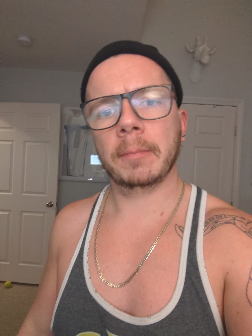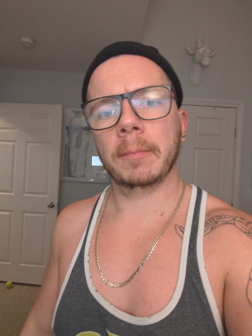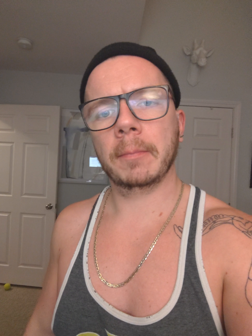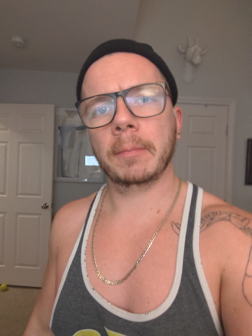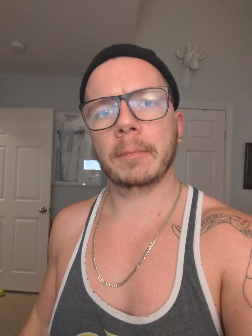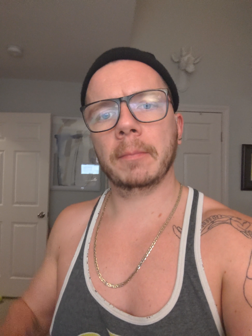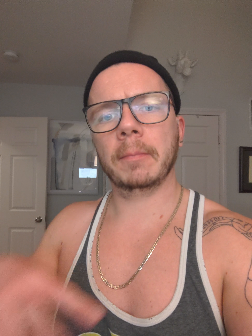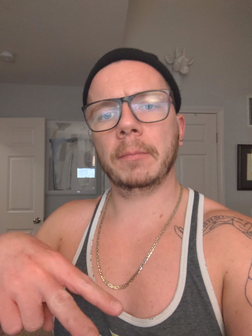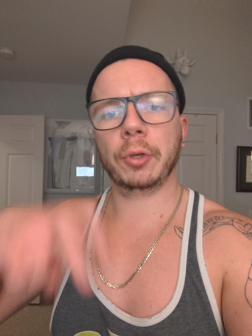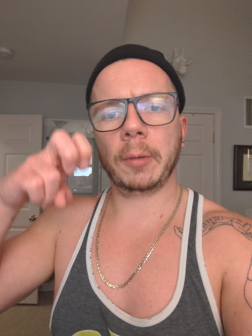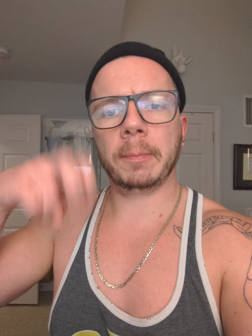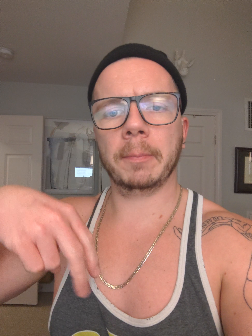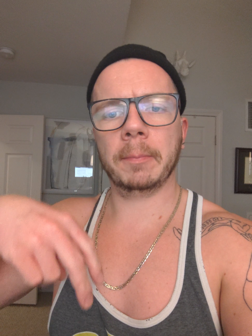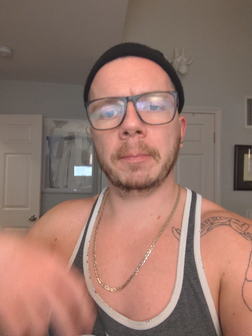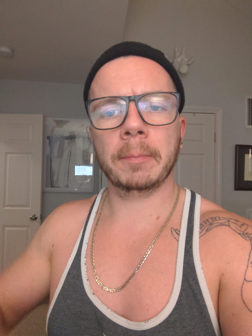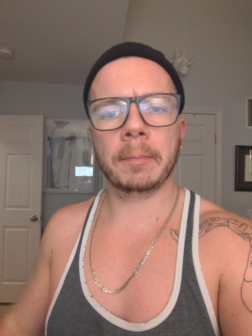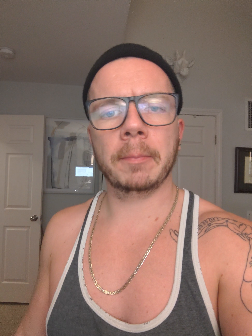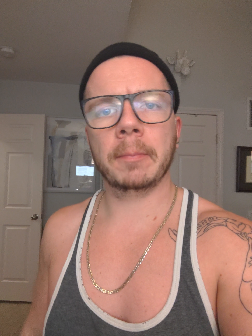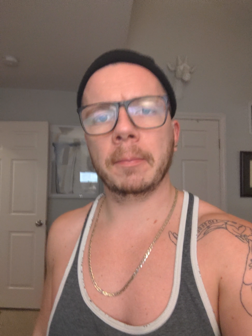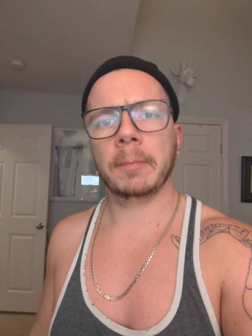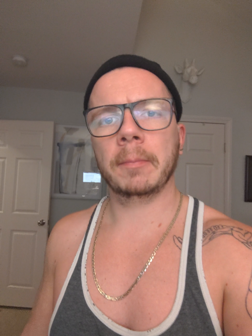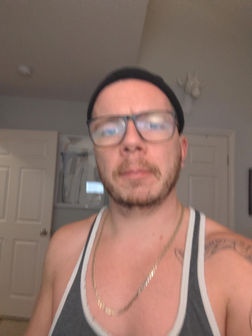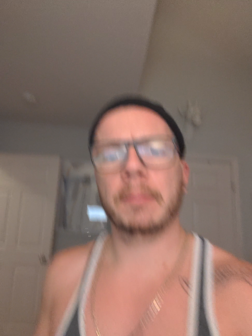jump